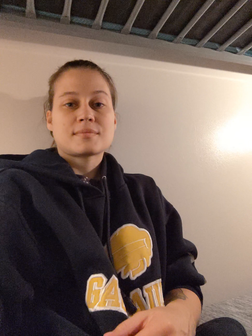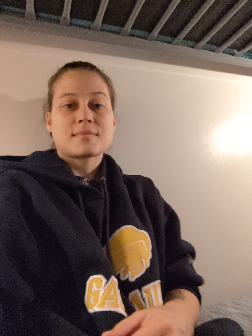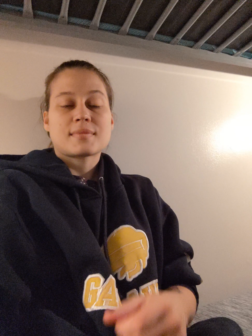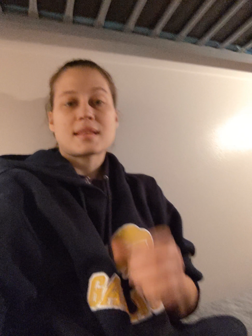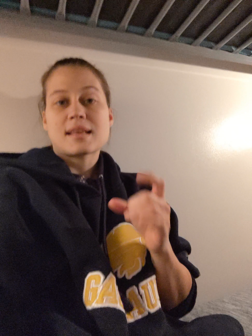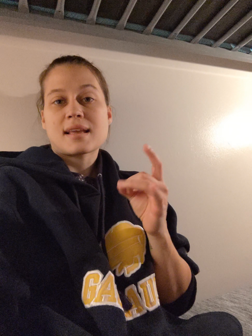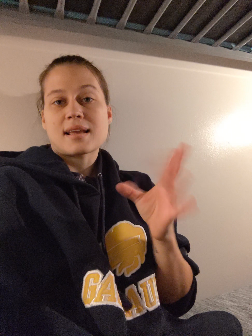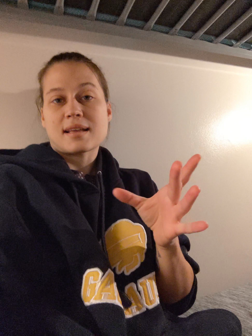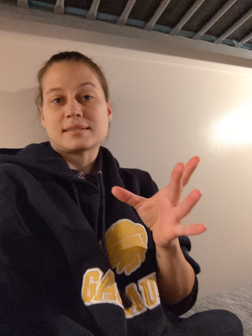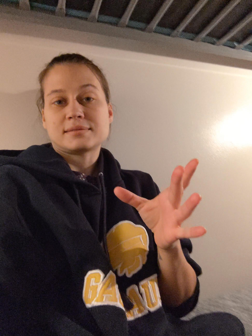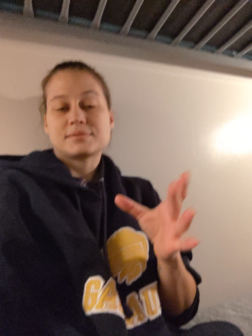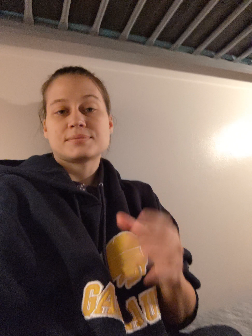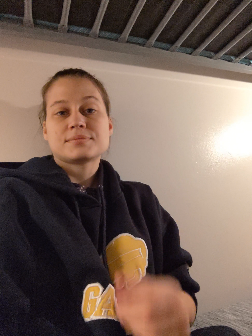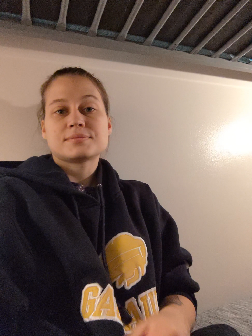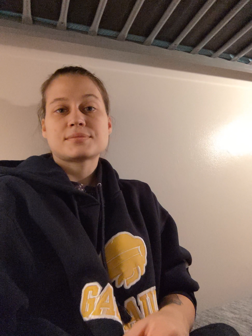hate